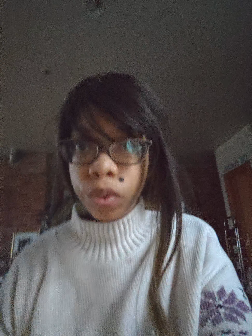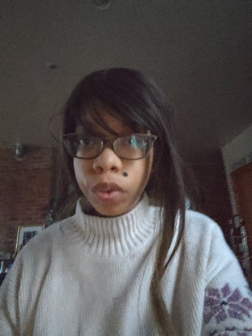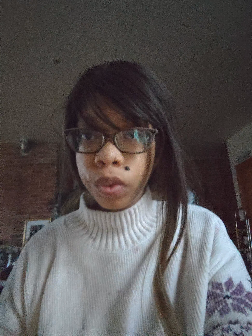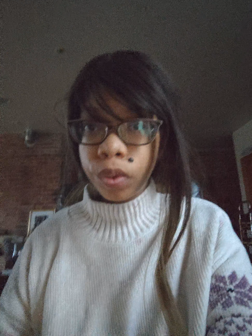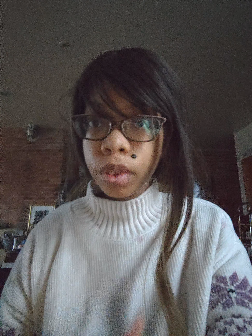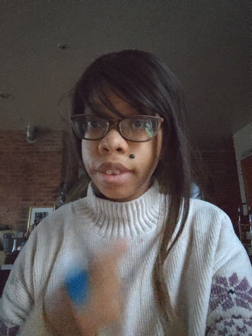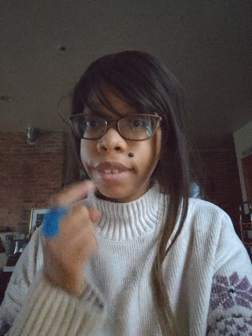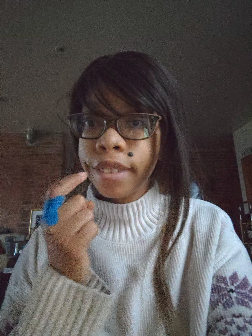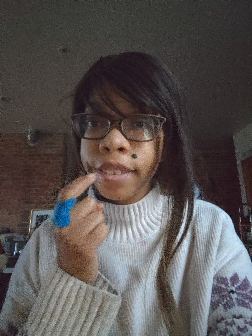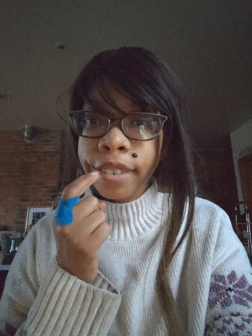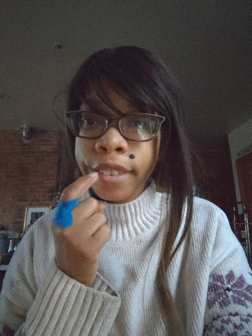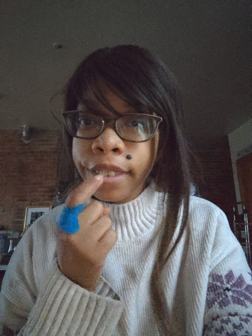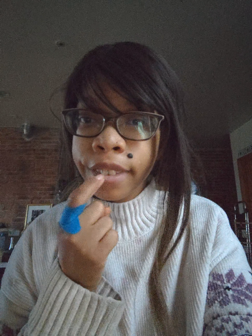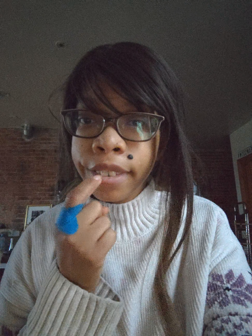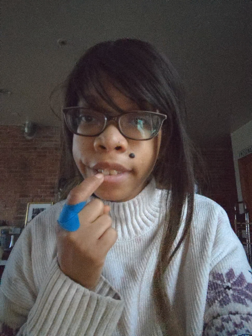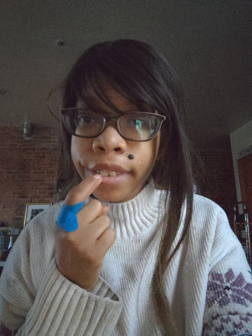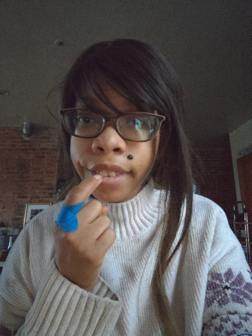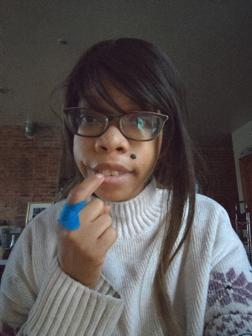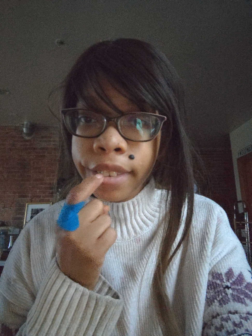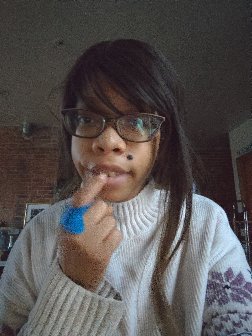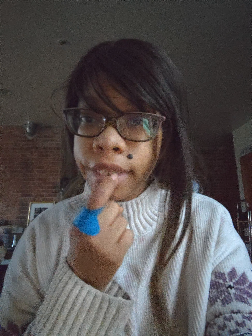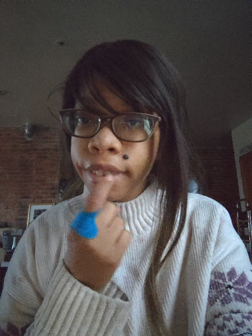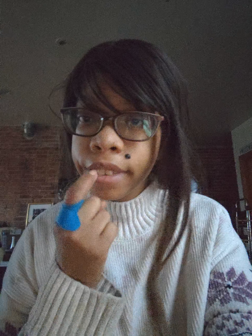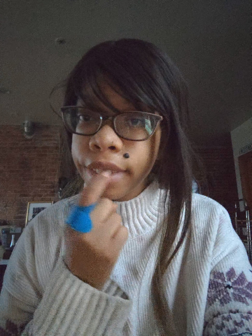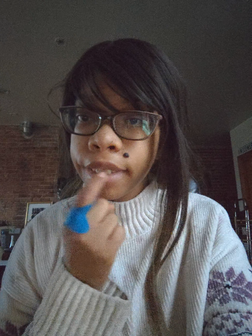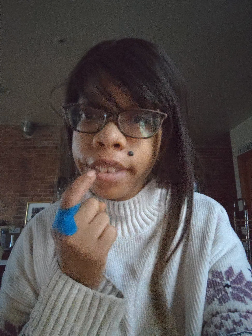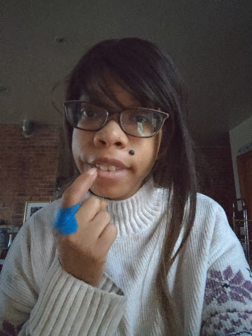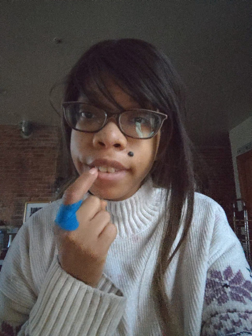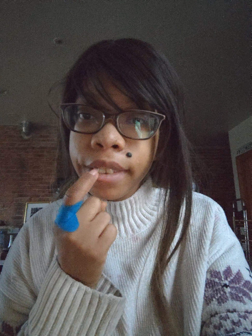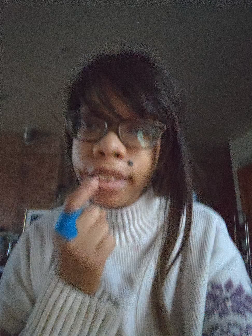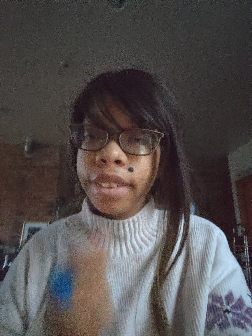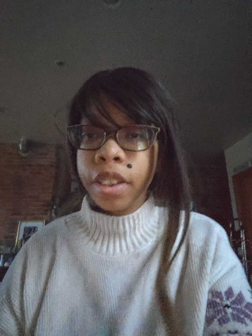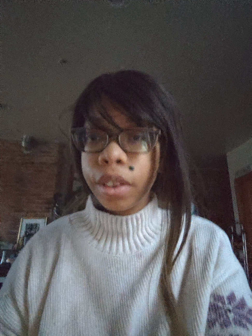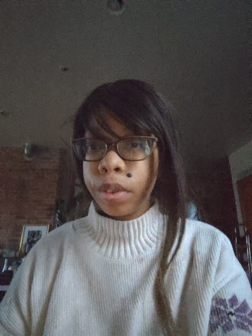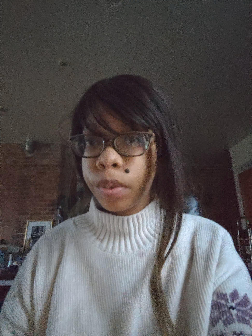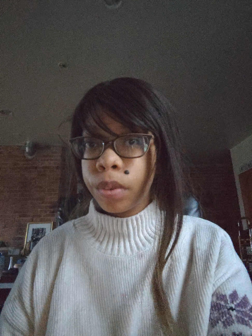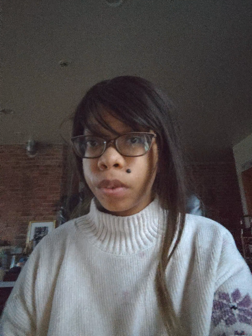tooth